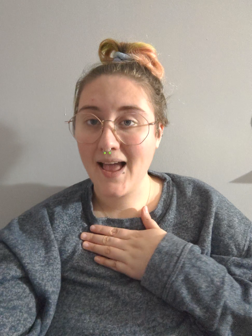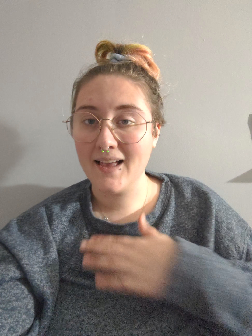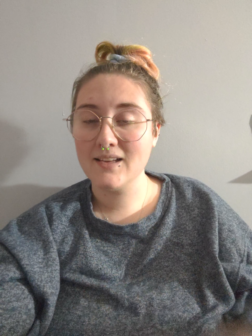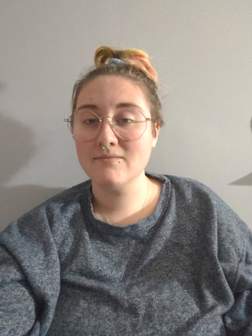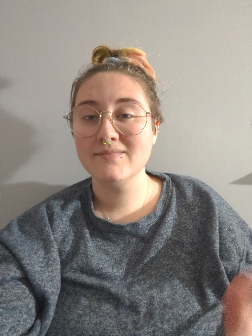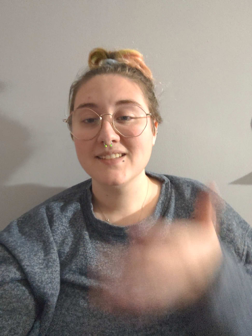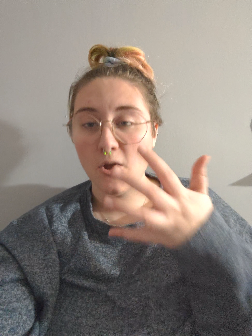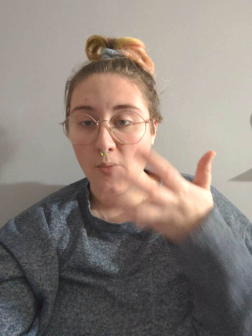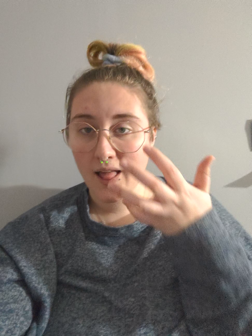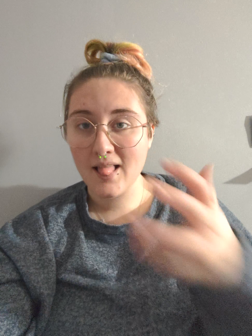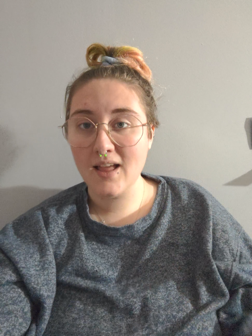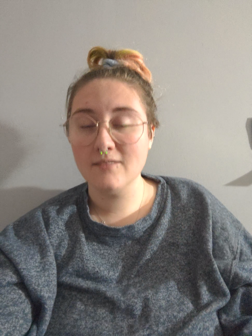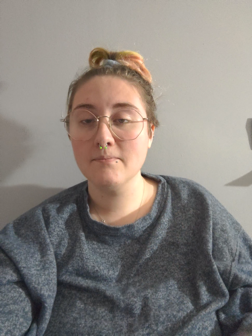cereal